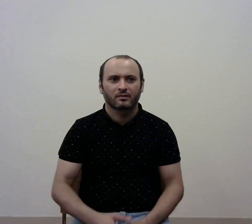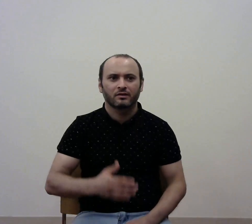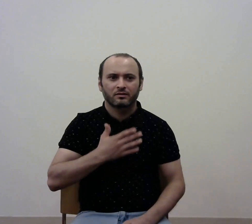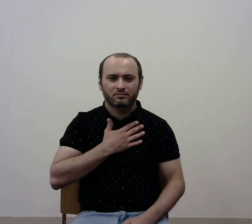mən